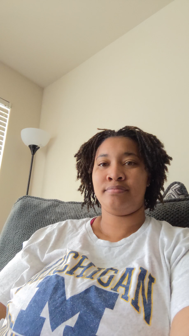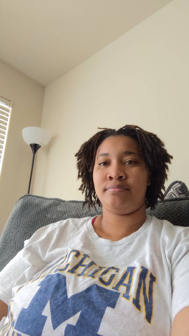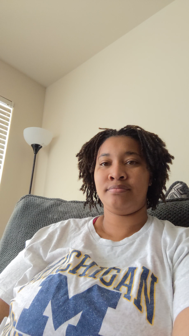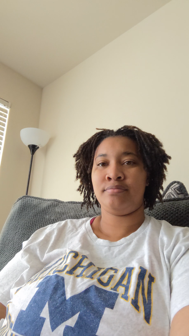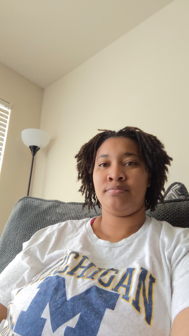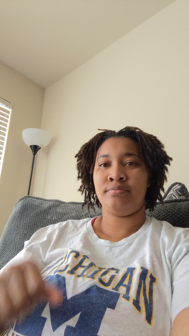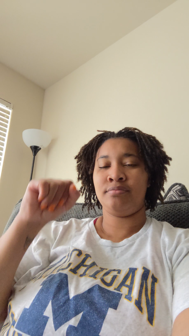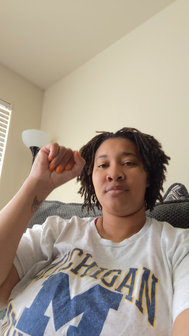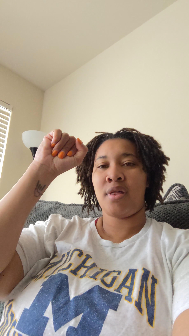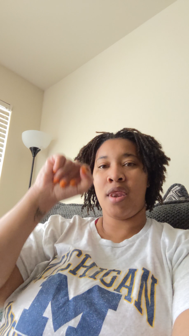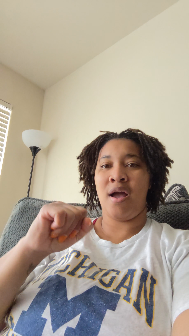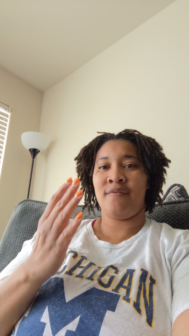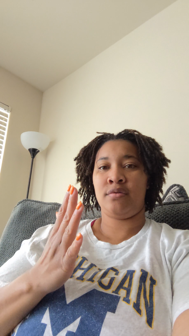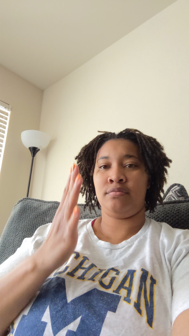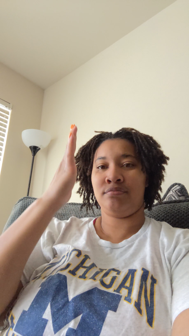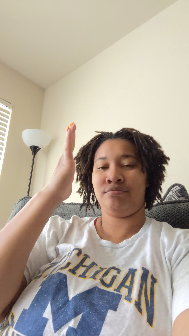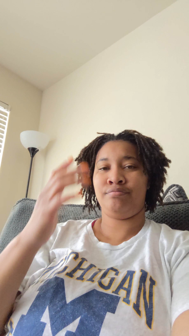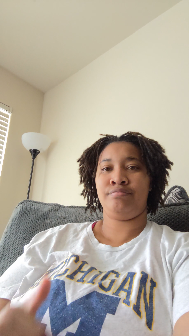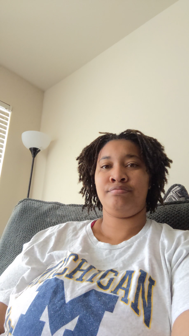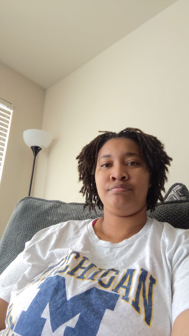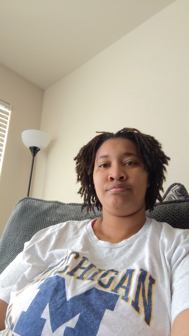gloves